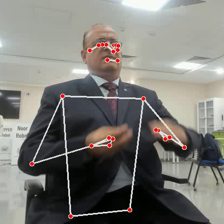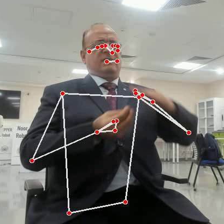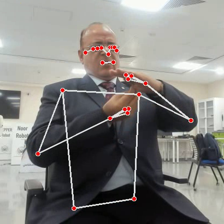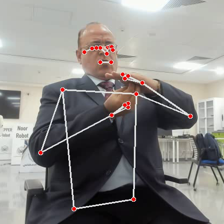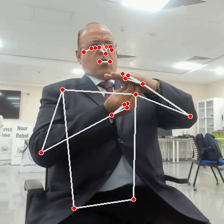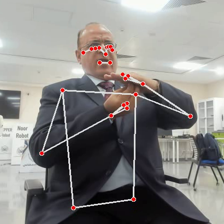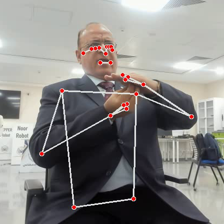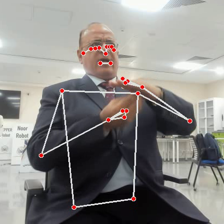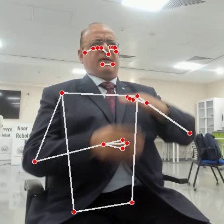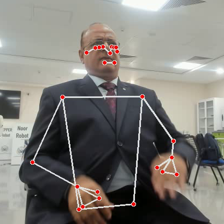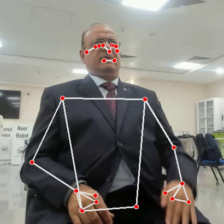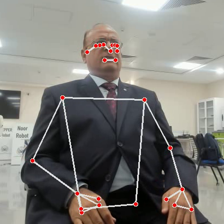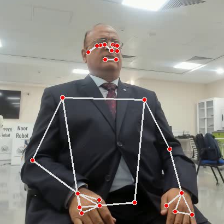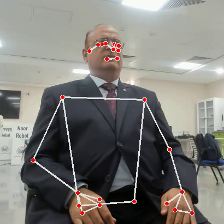kolya